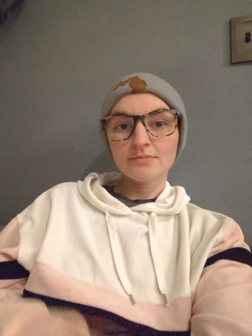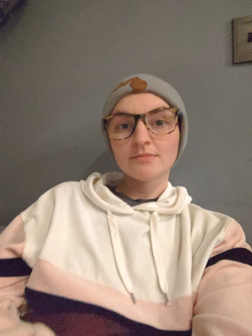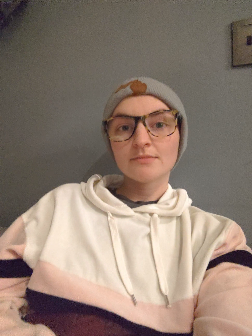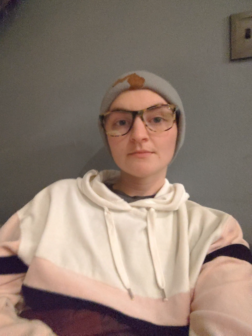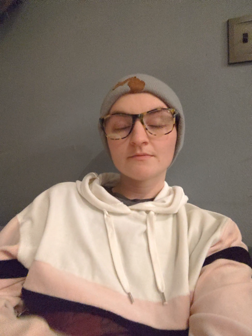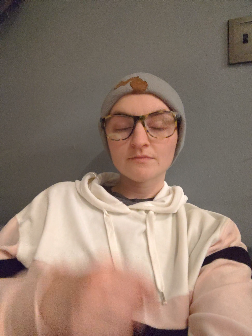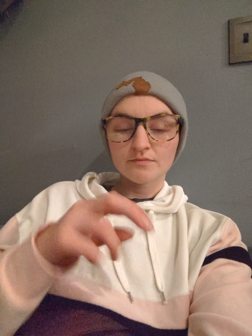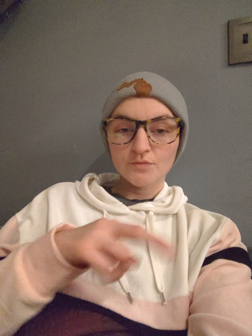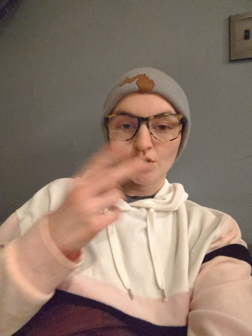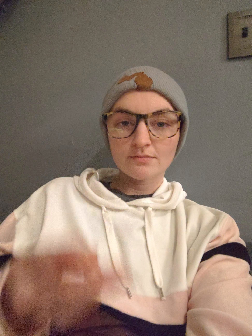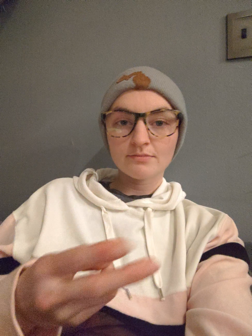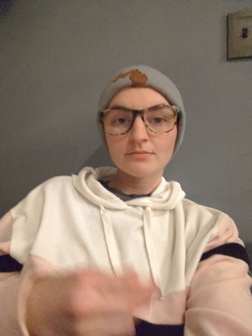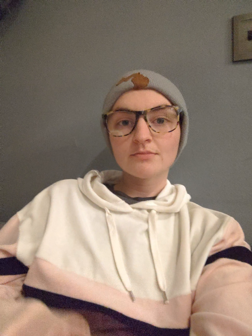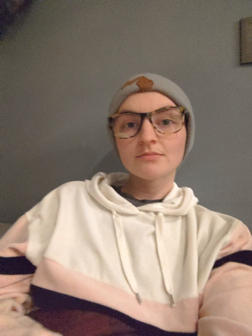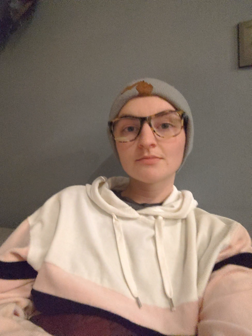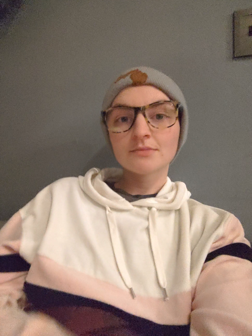fall